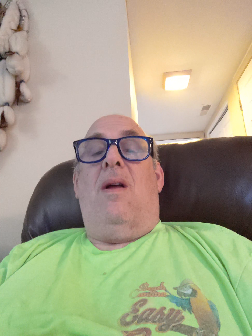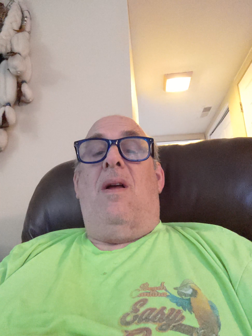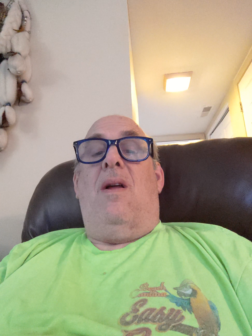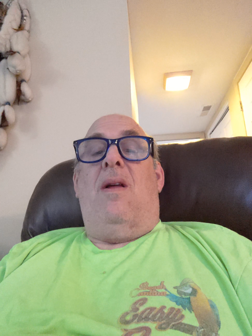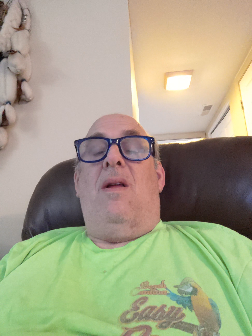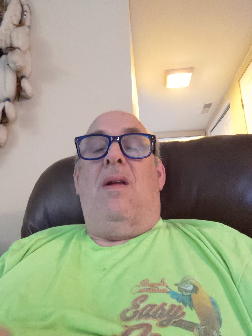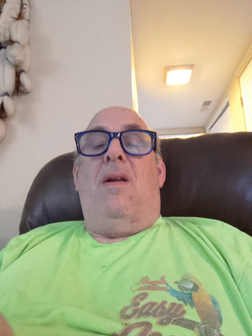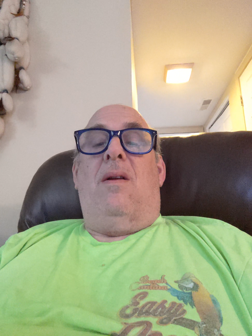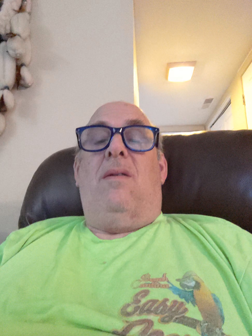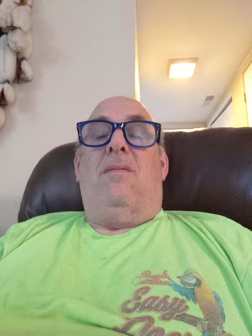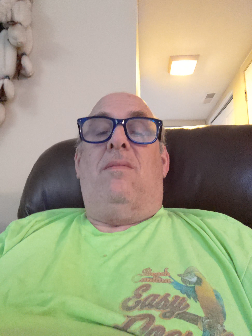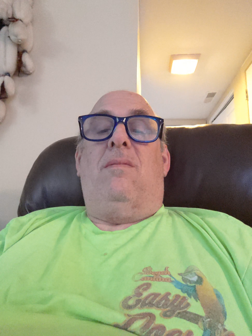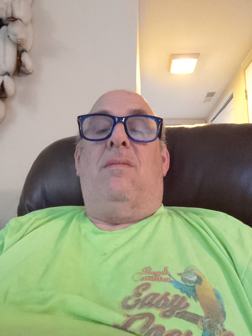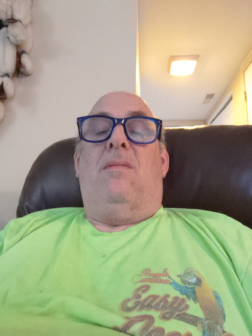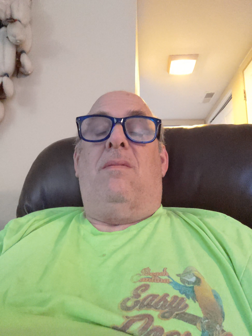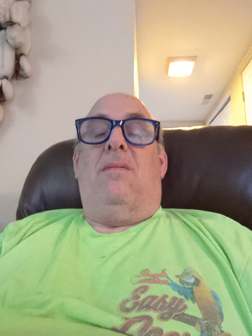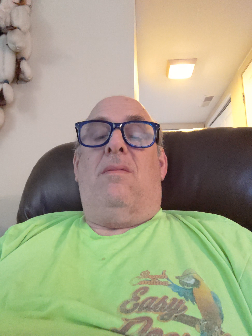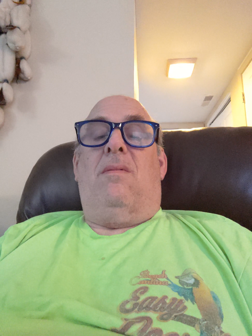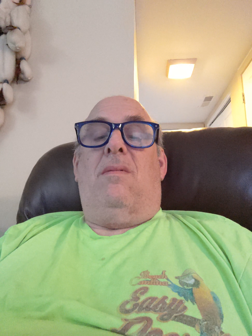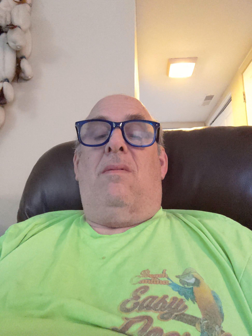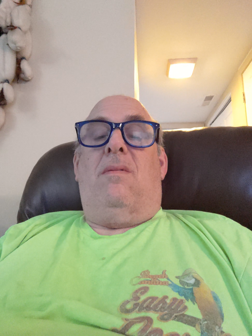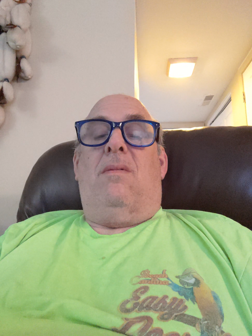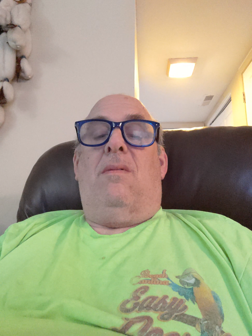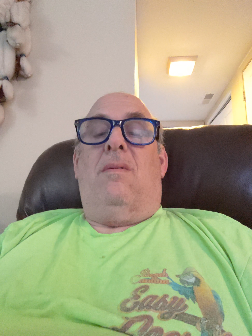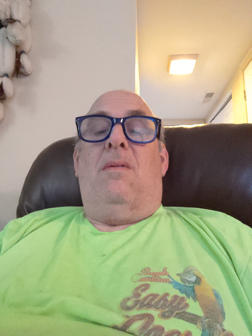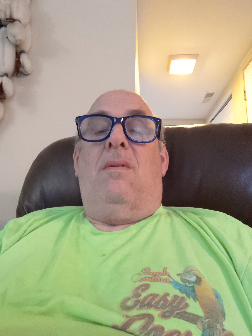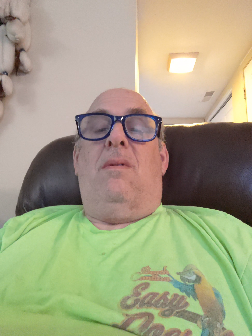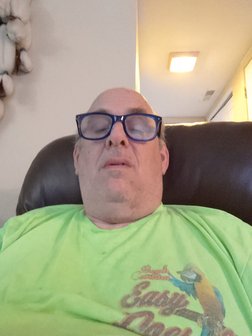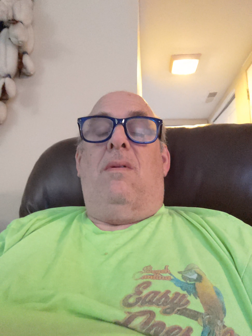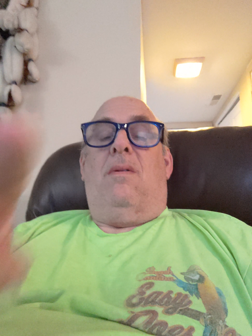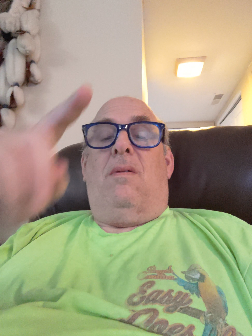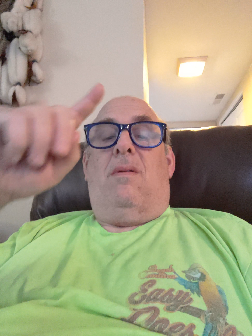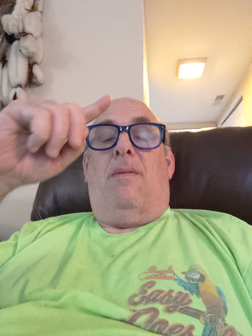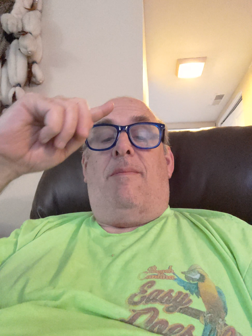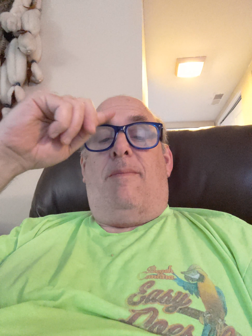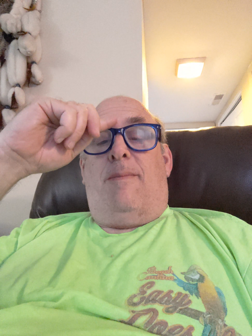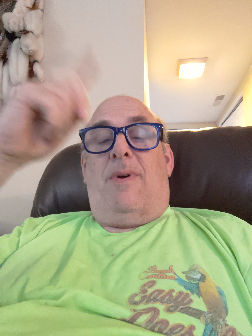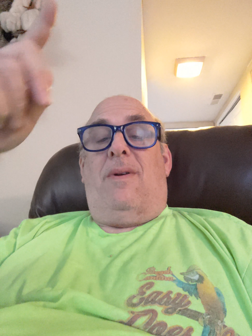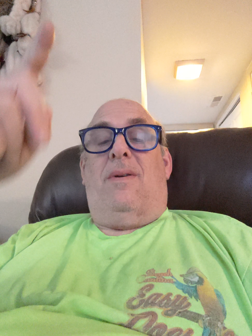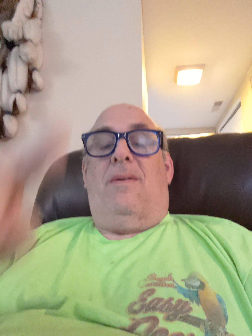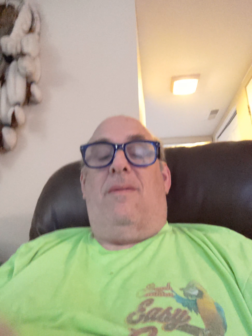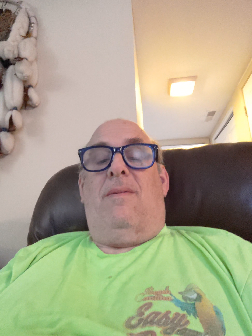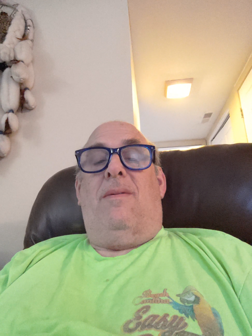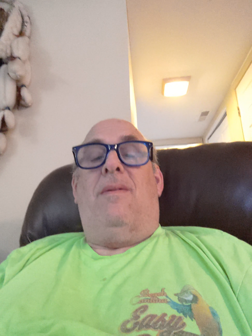penny